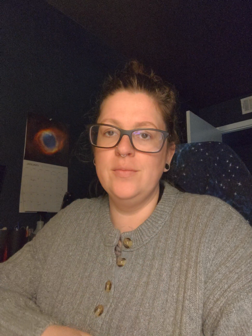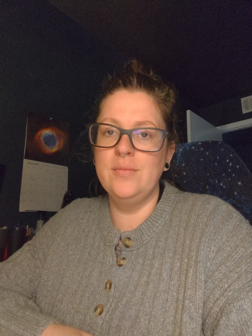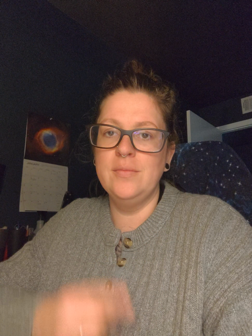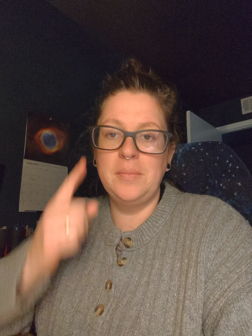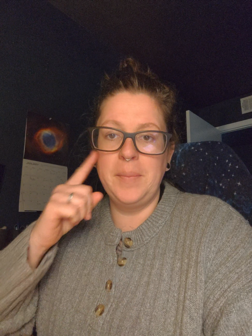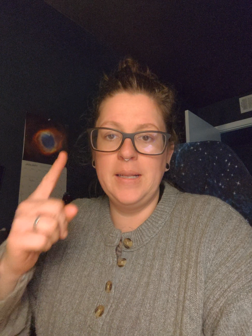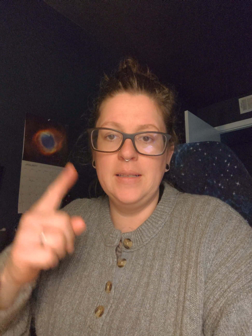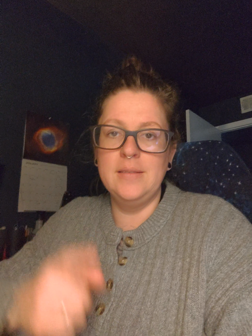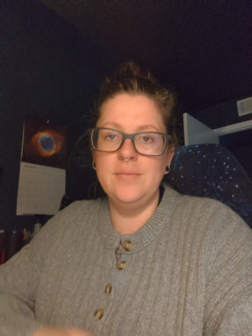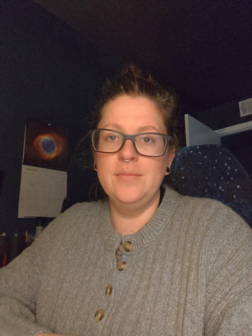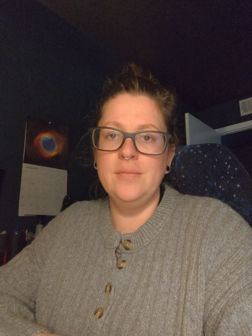penny